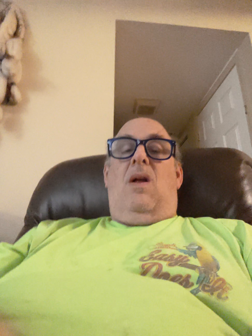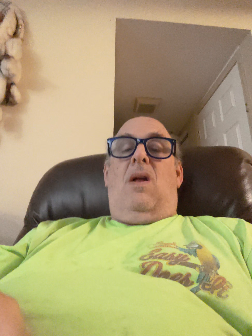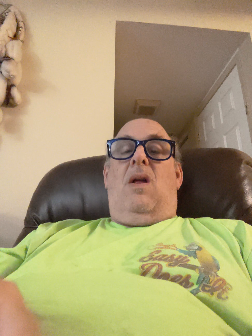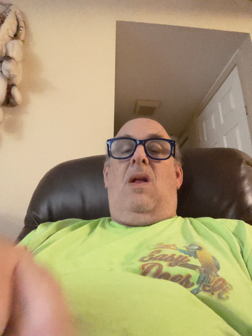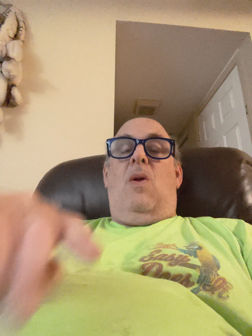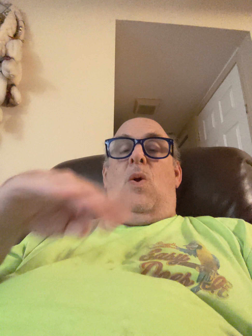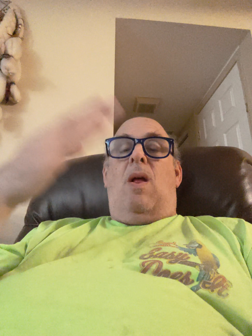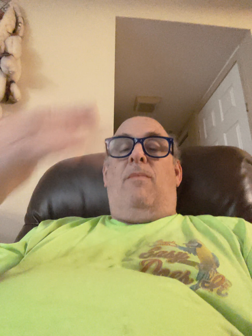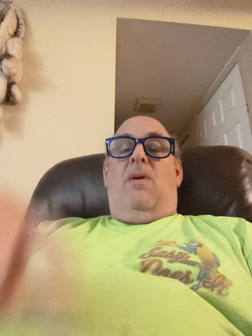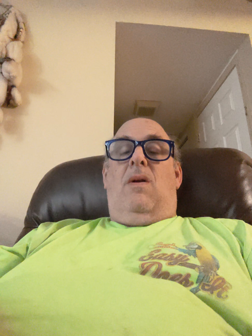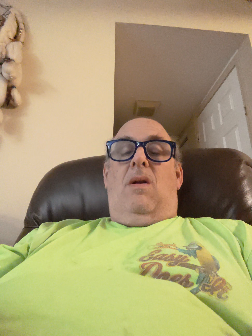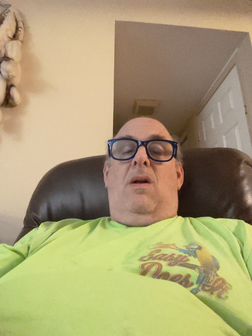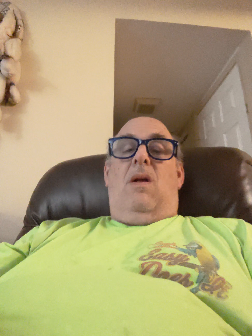open